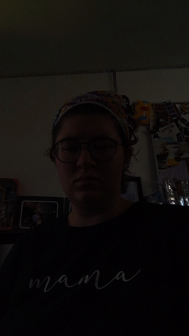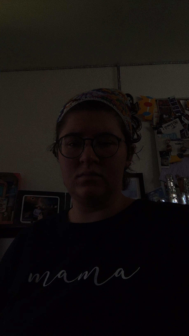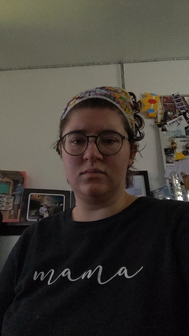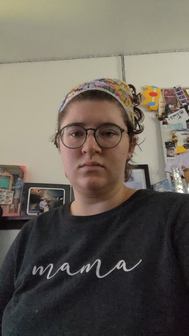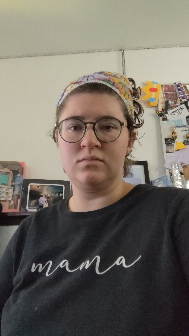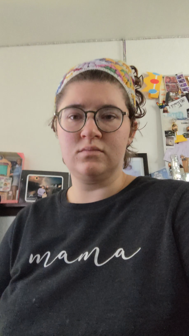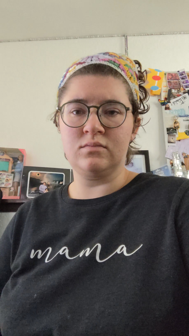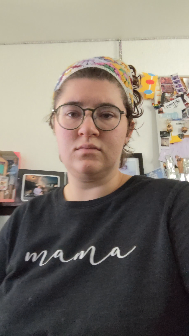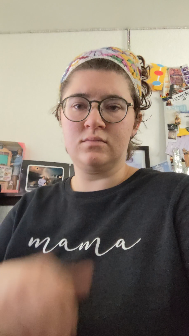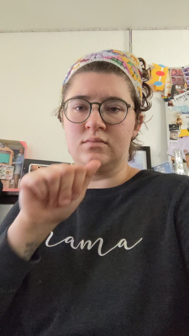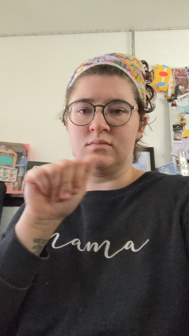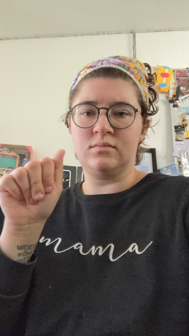a